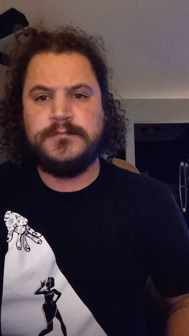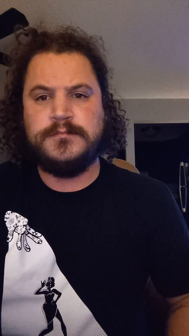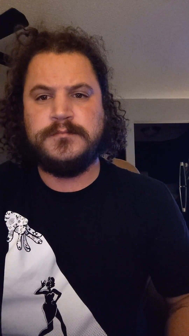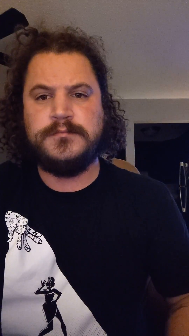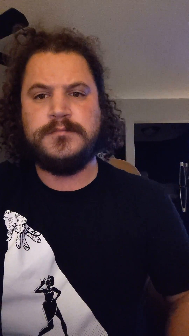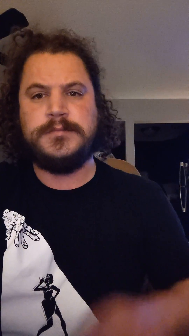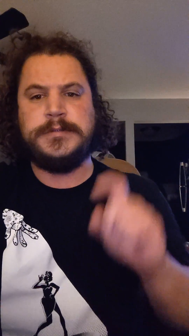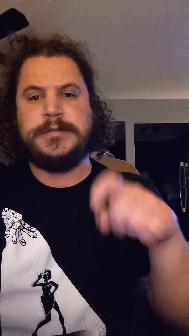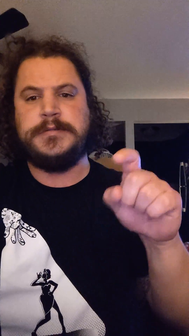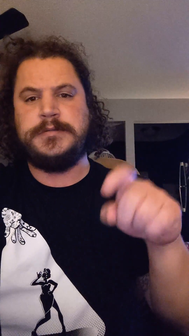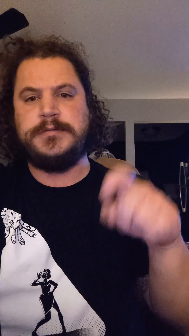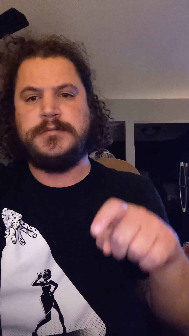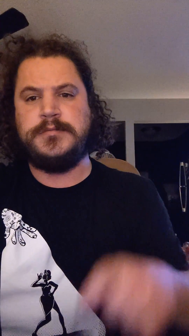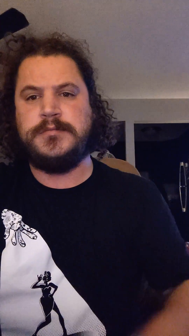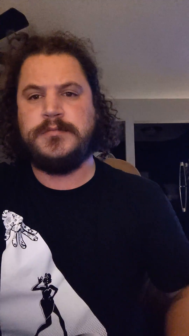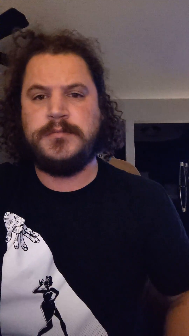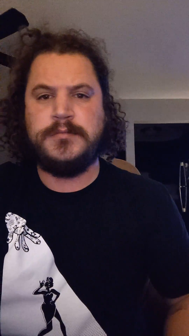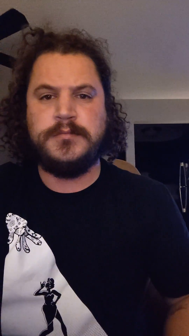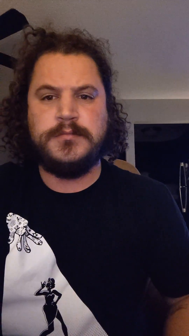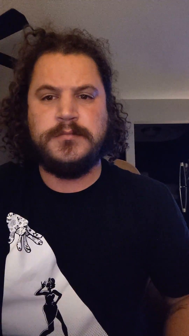need